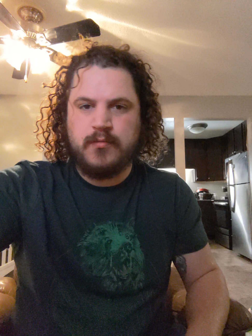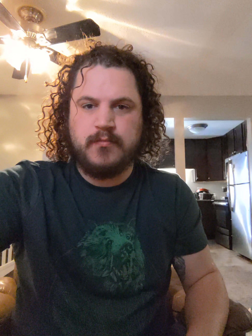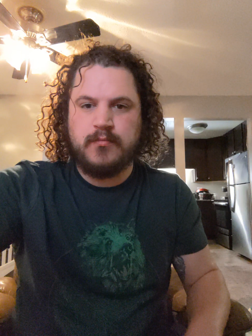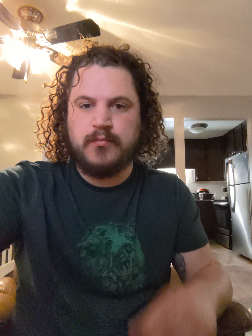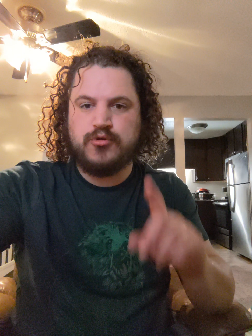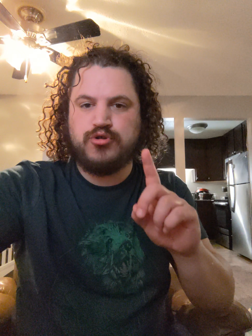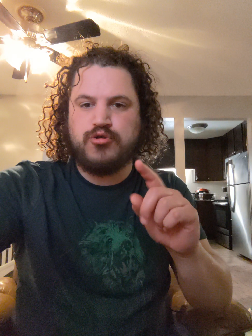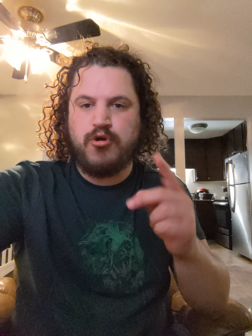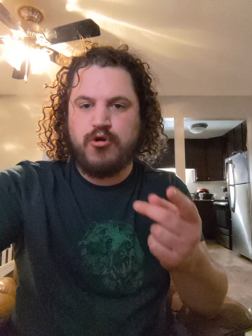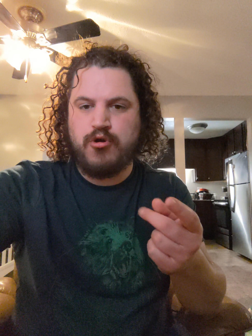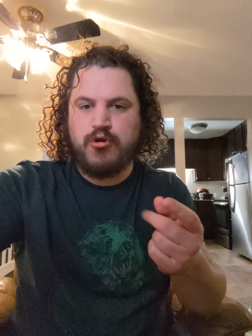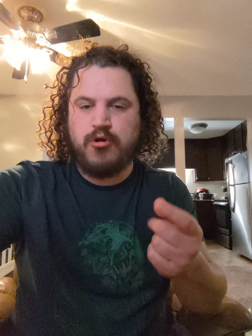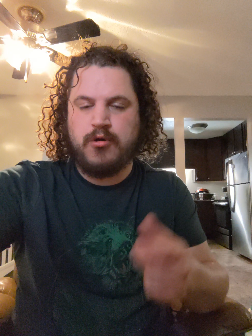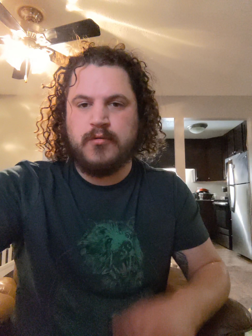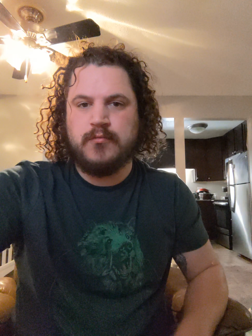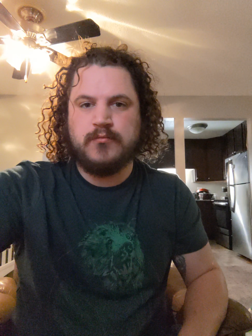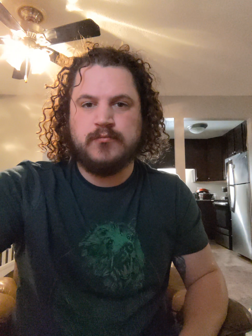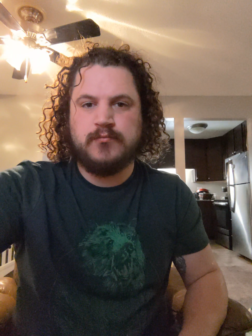dog